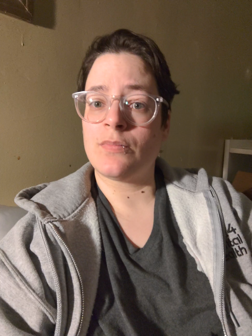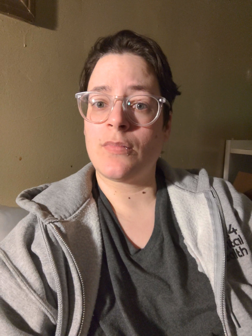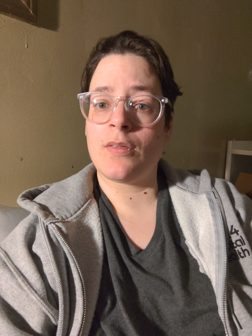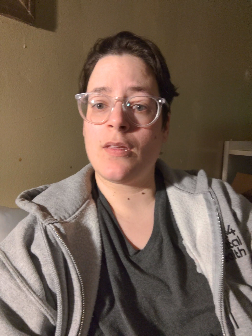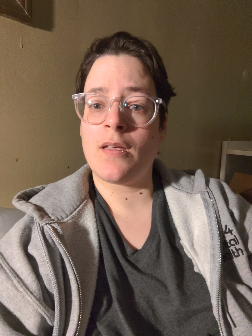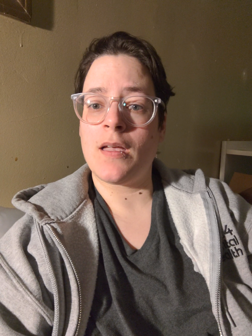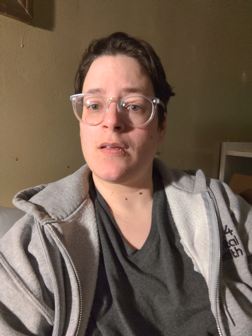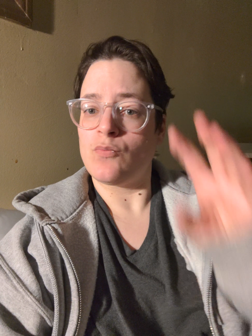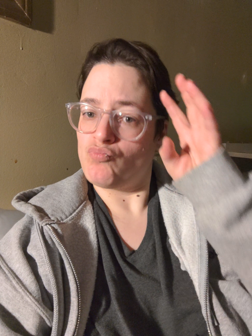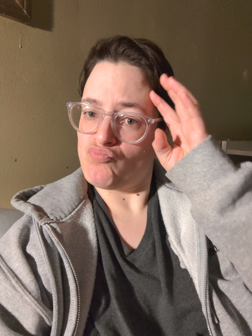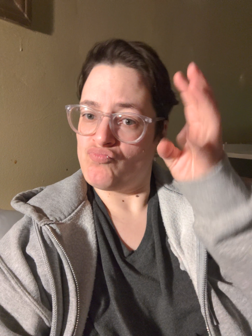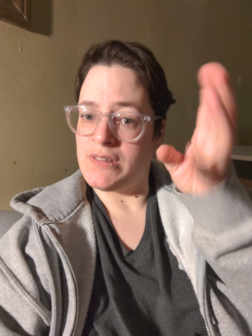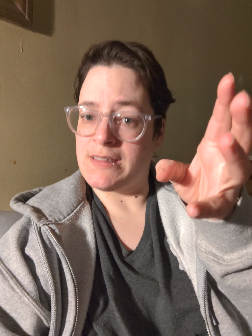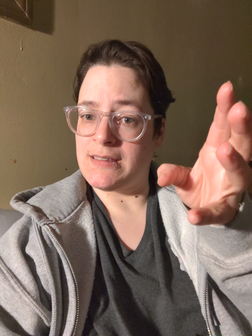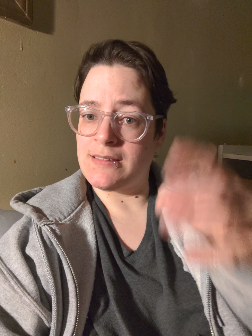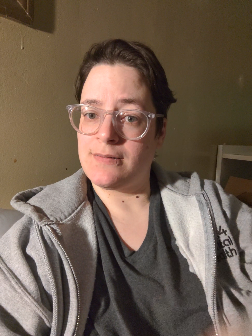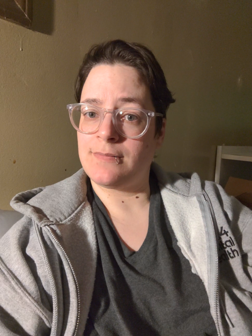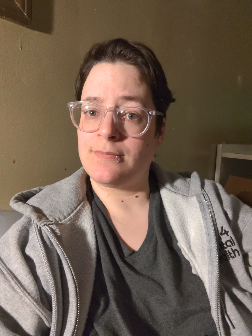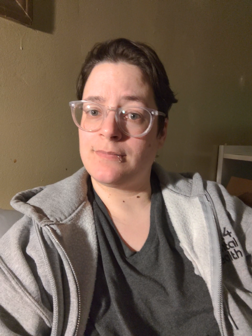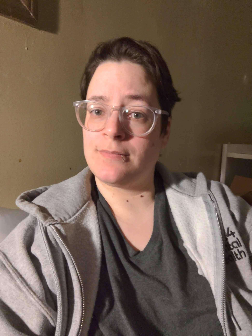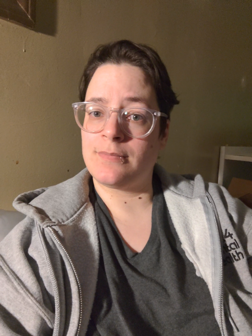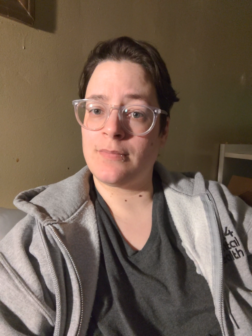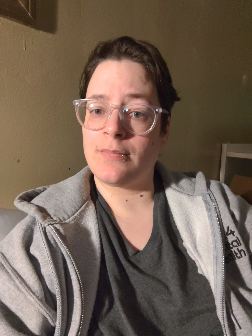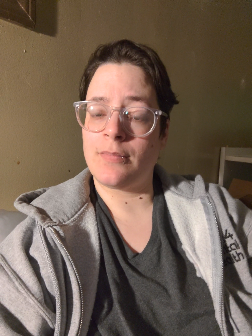pretend